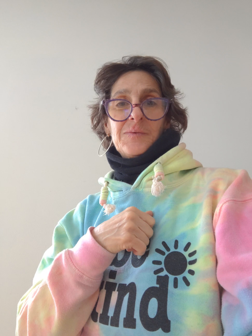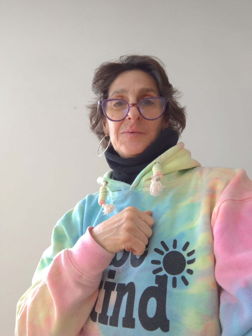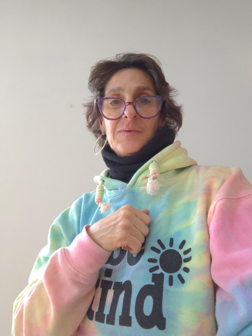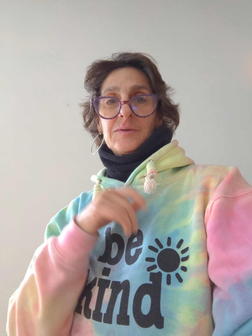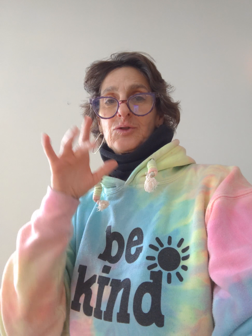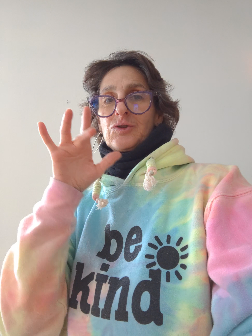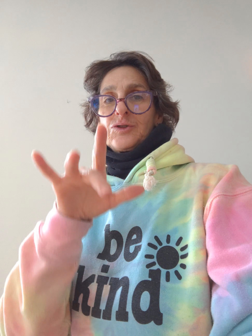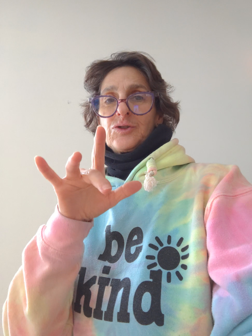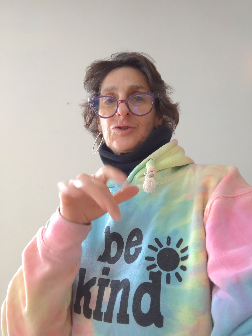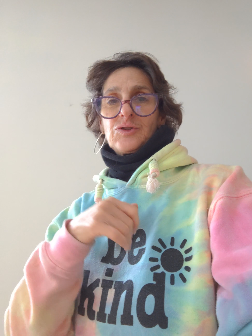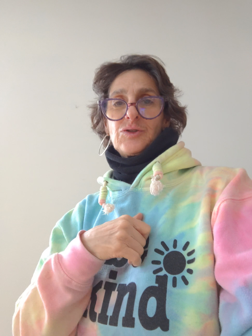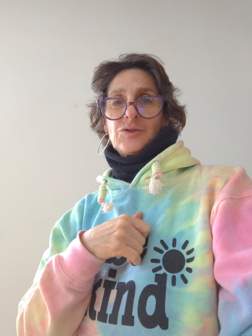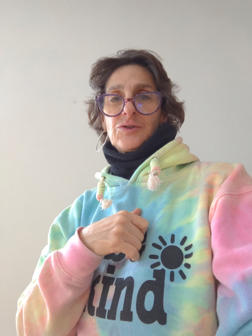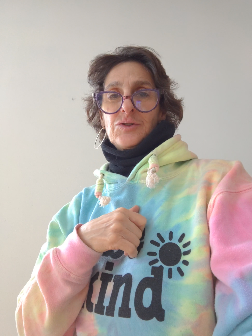touch